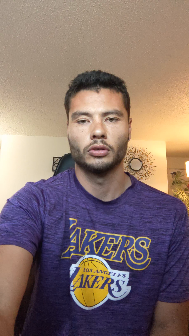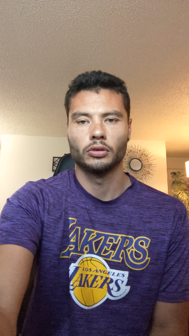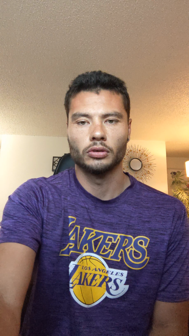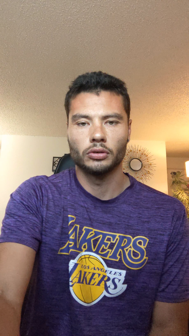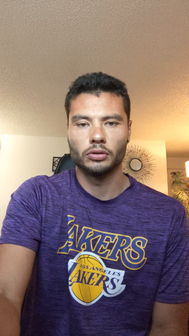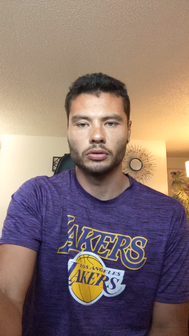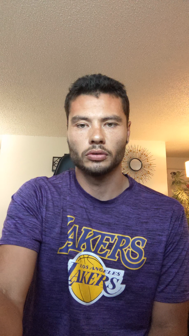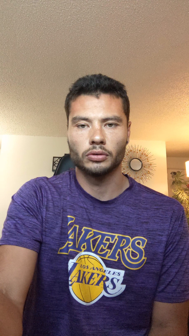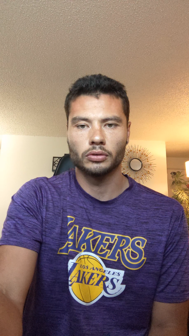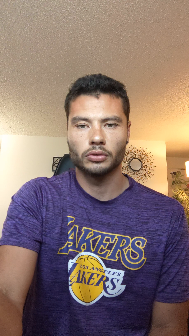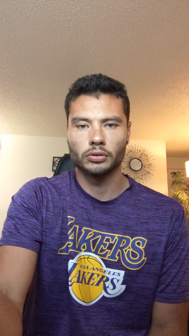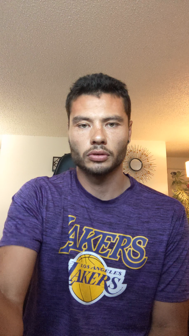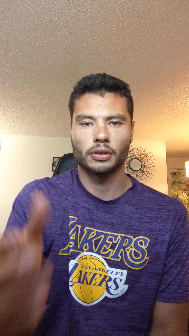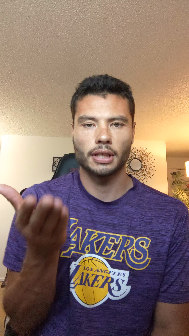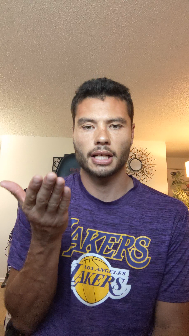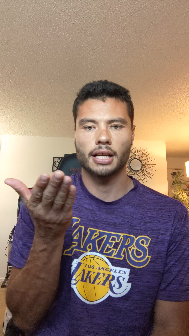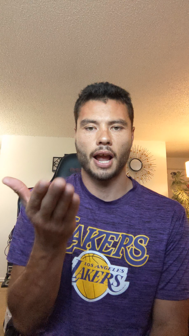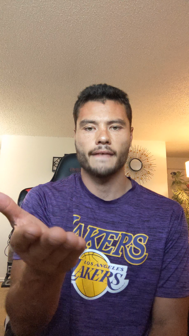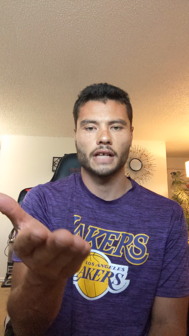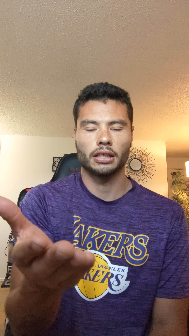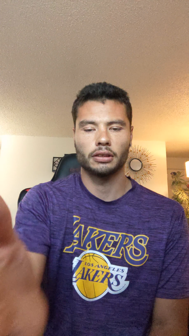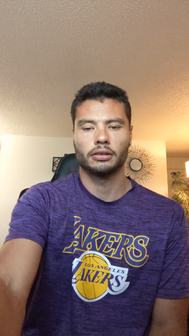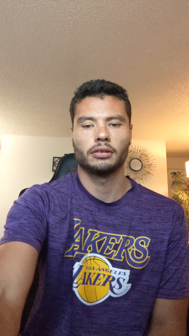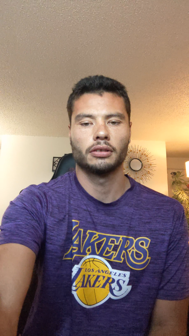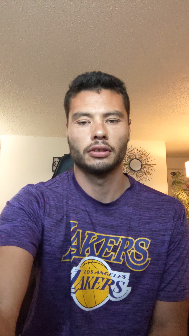oven